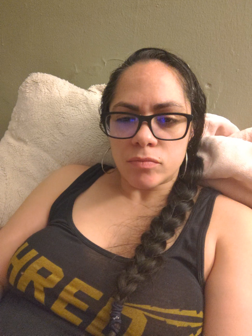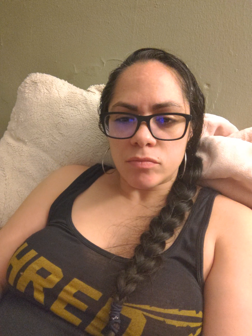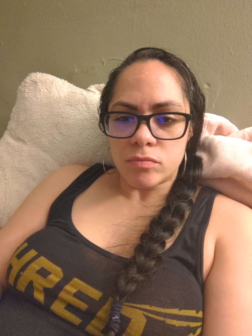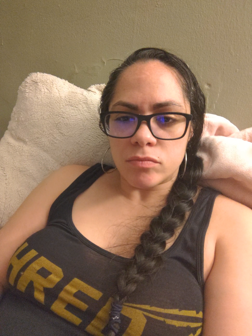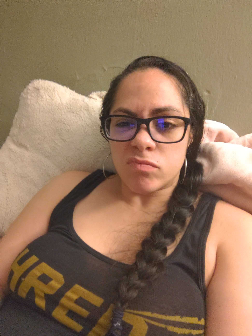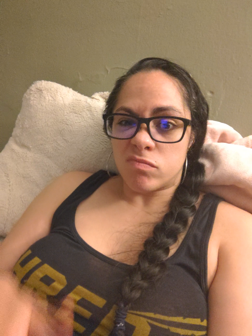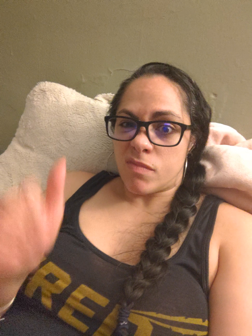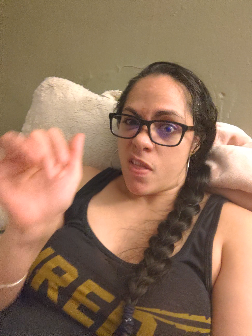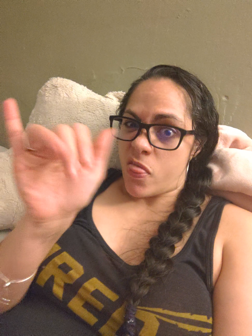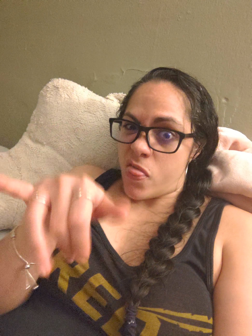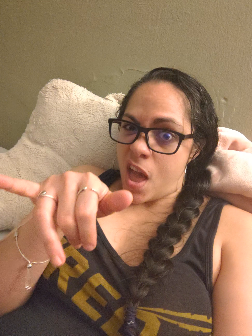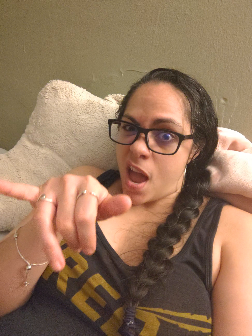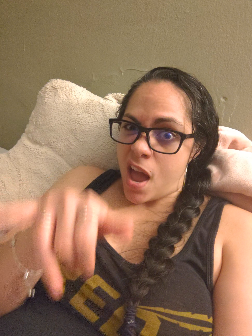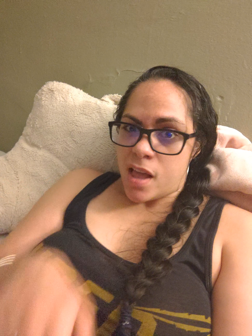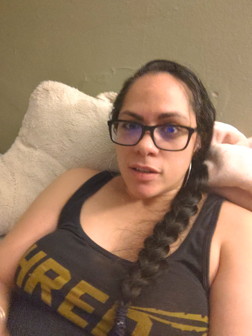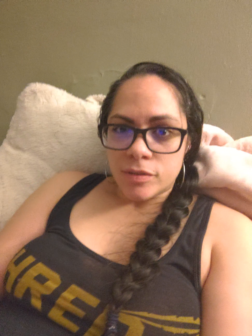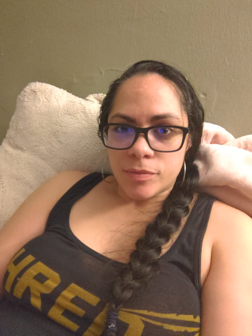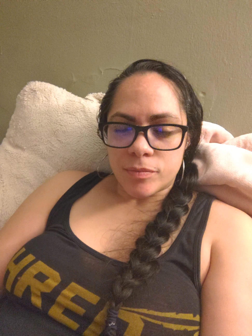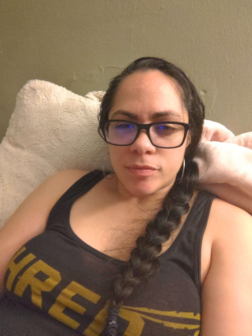that